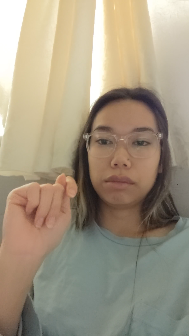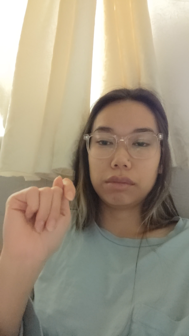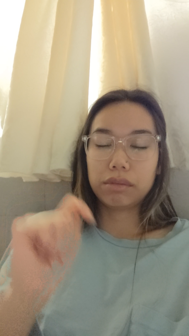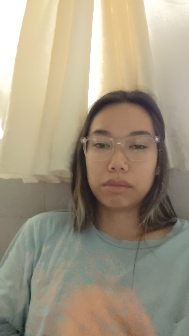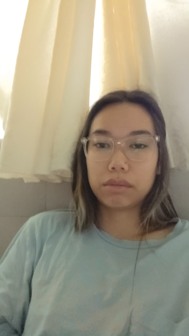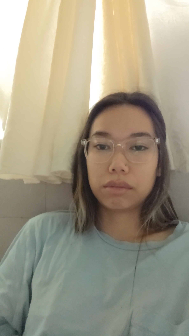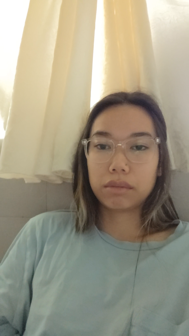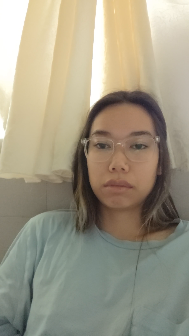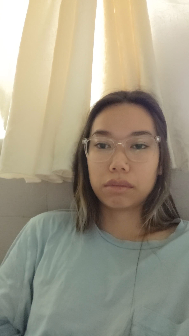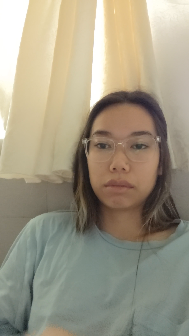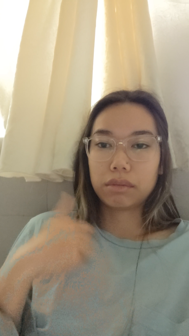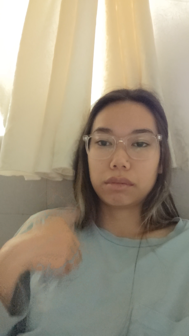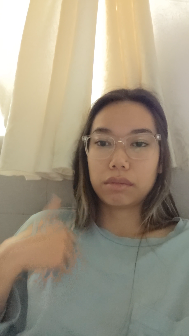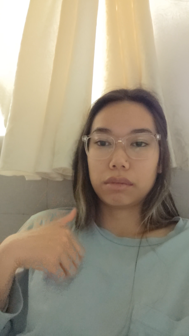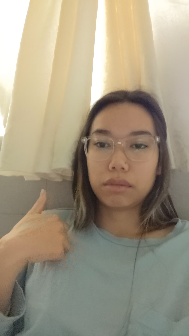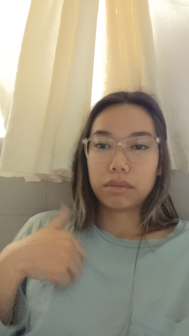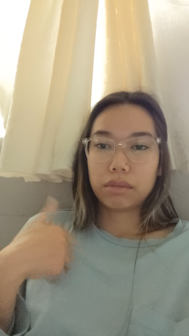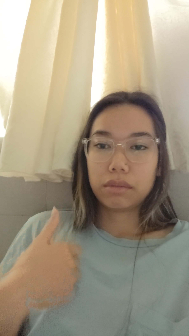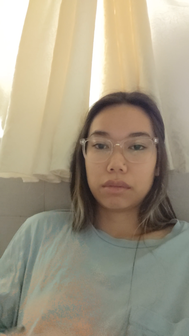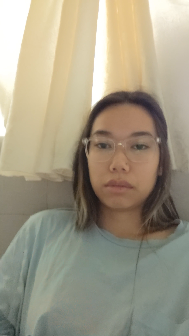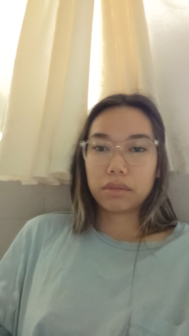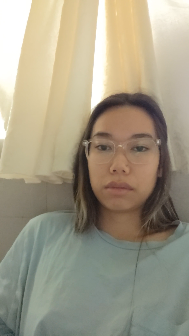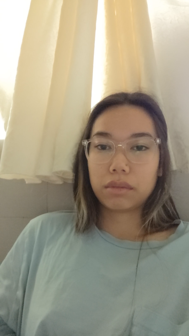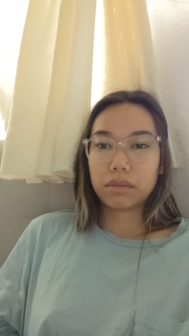bathtub